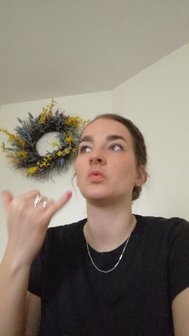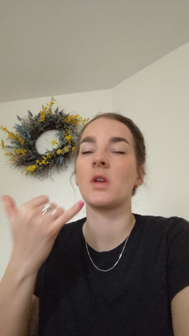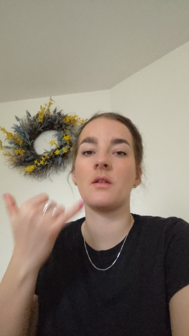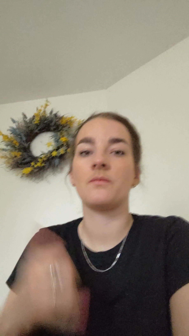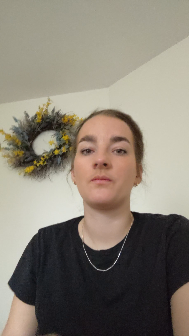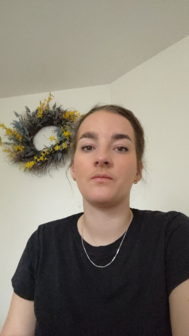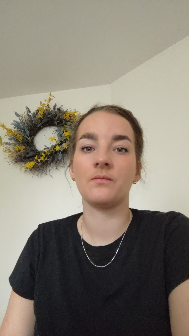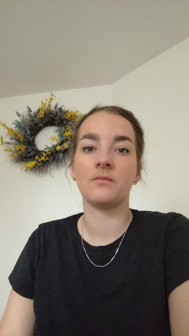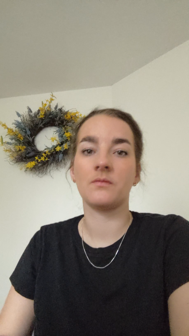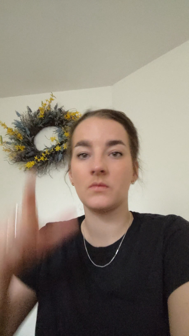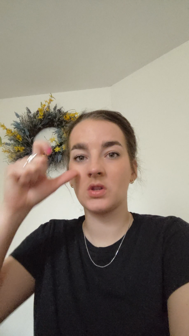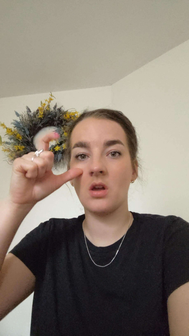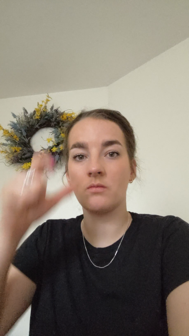camera